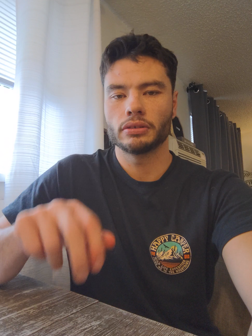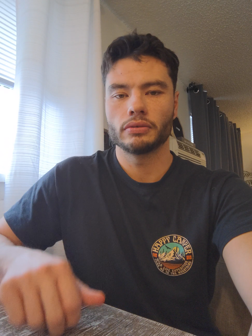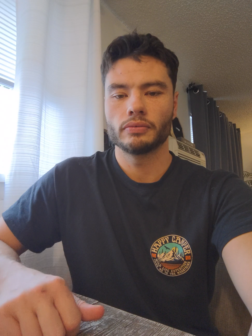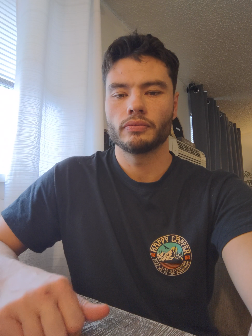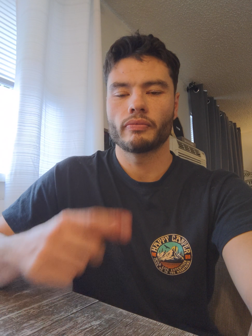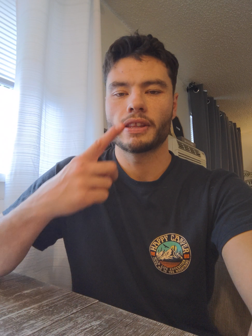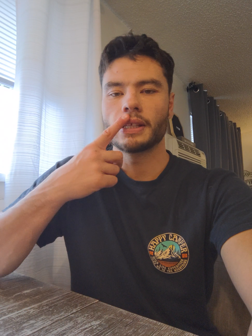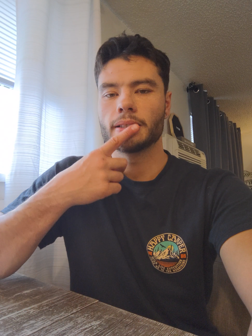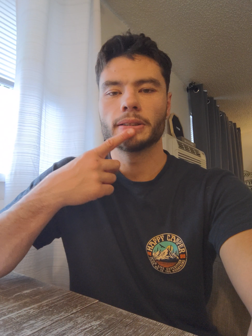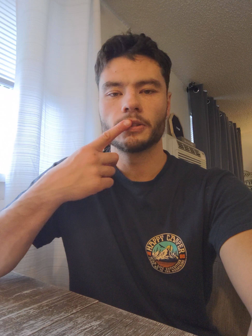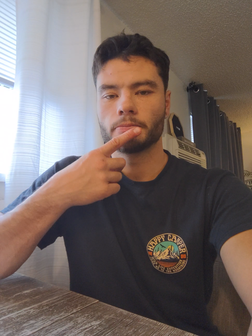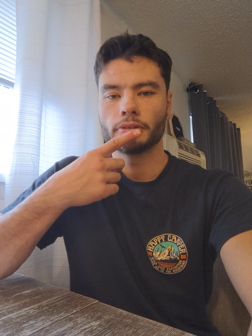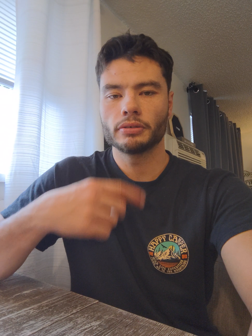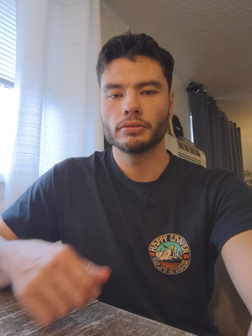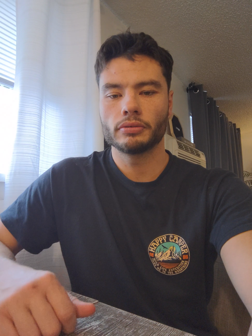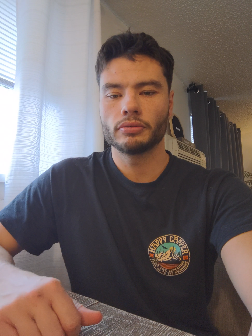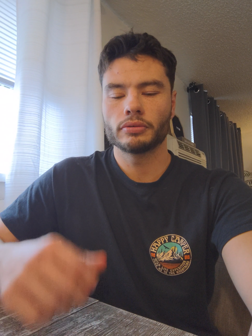lips